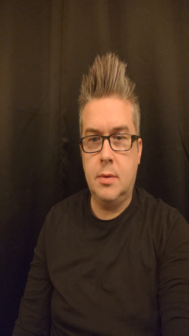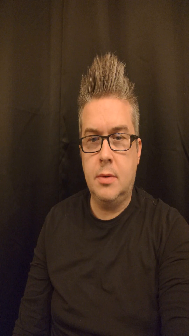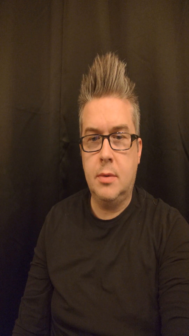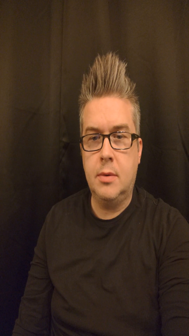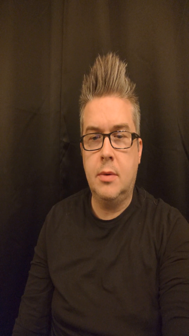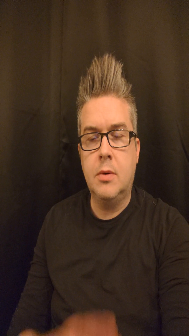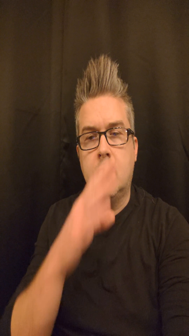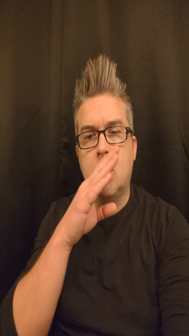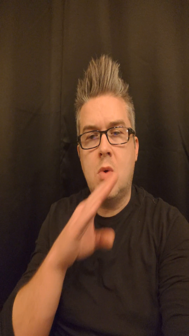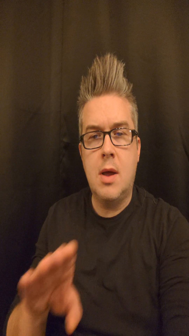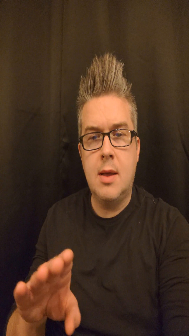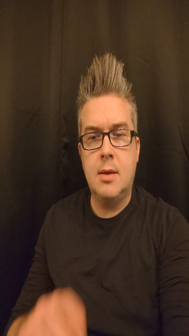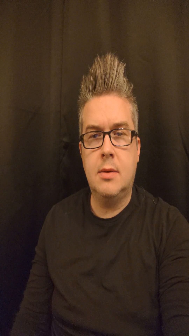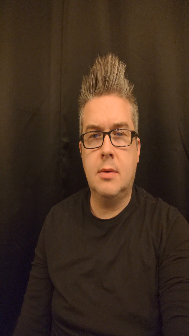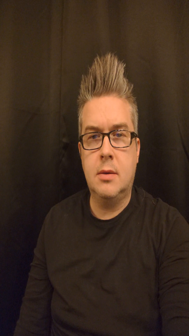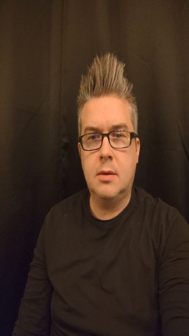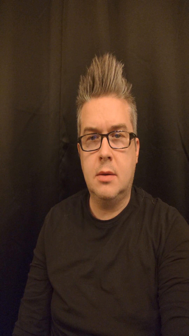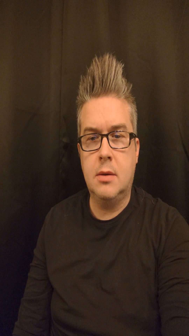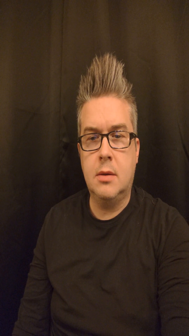quiet